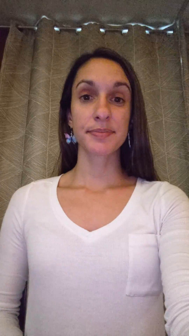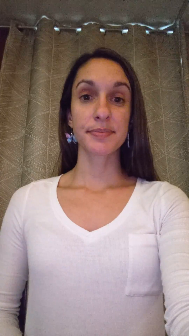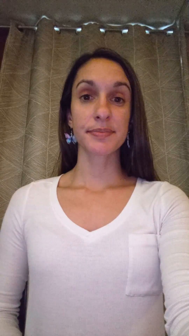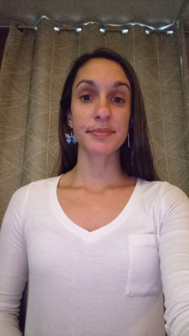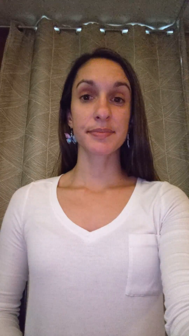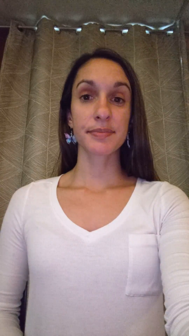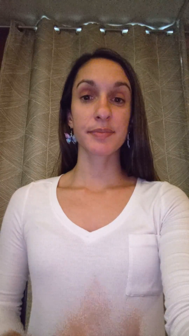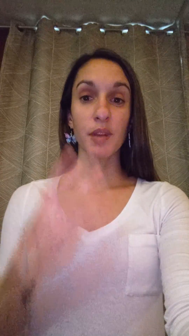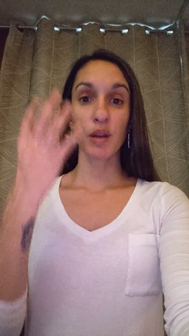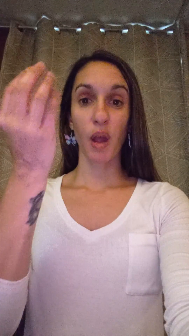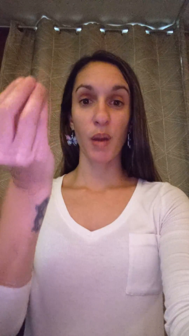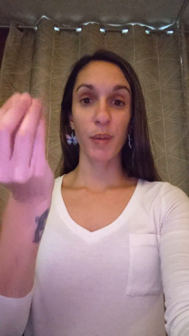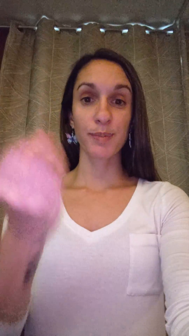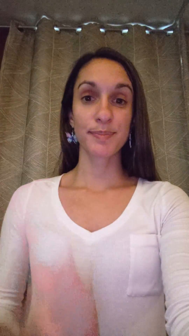going to